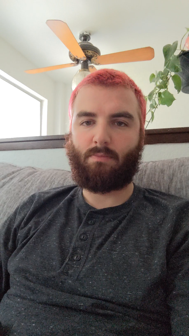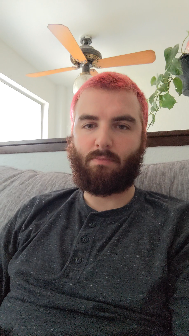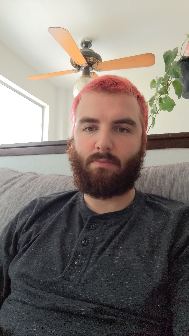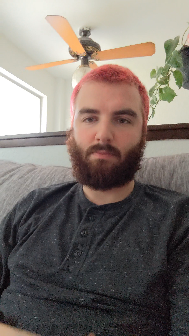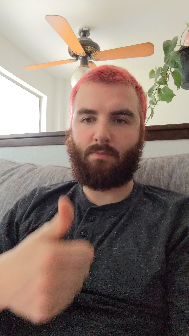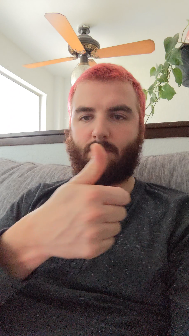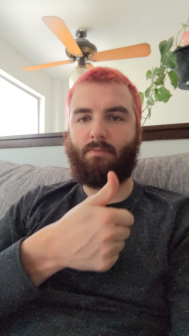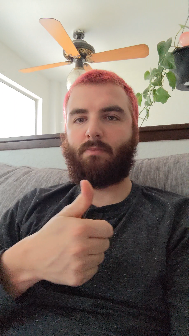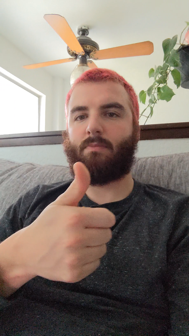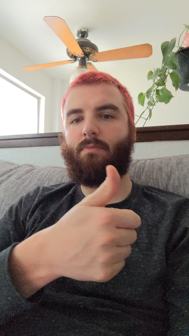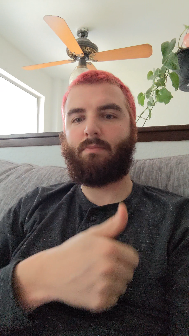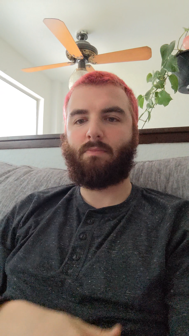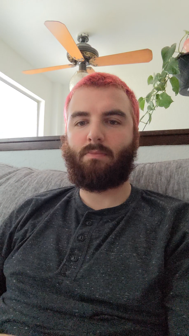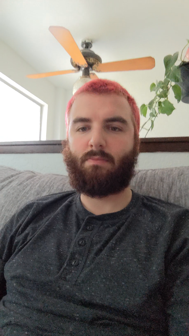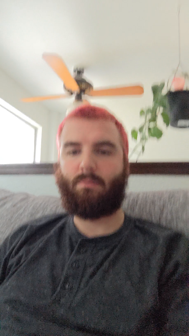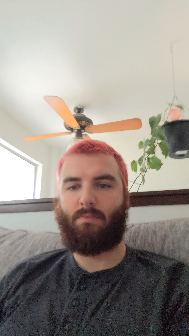basement